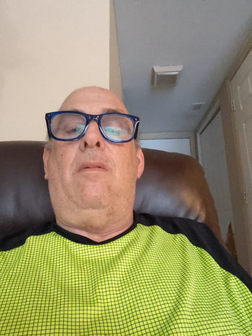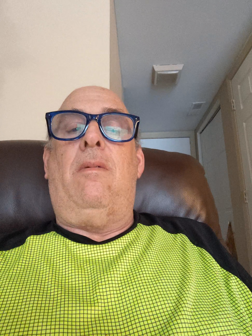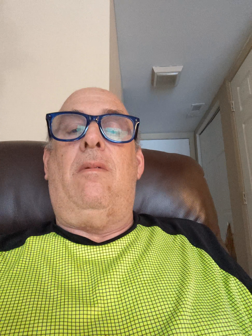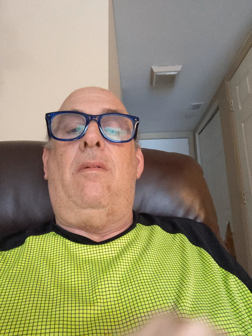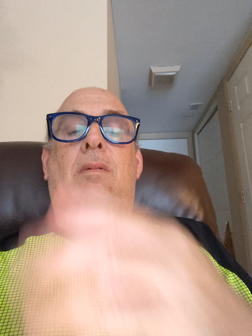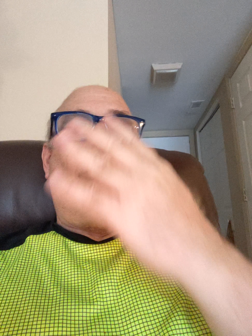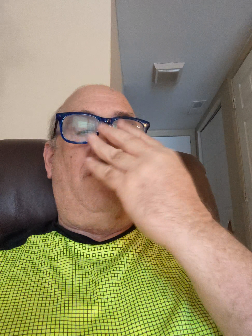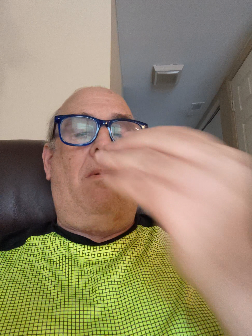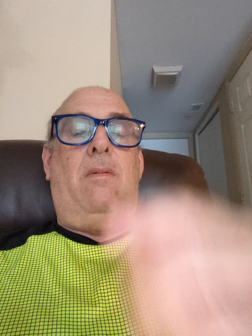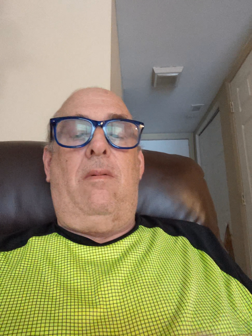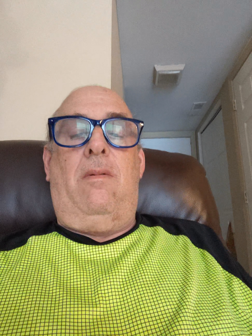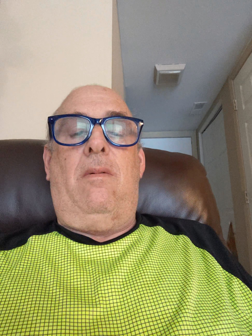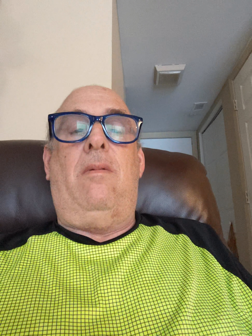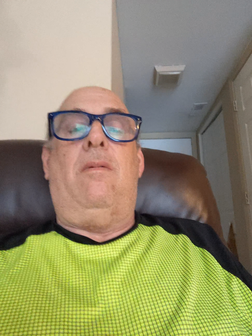wolf